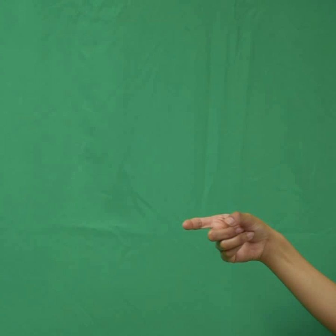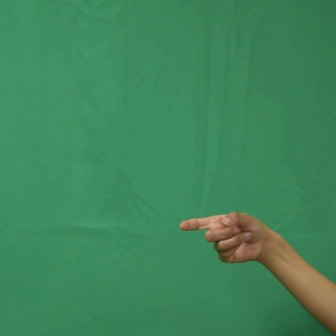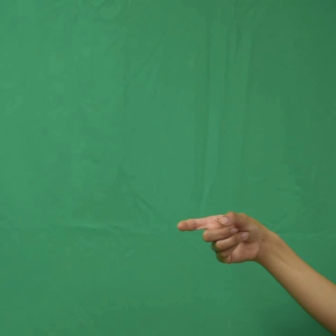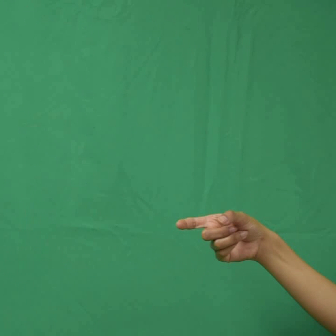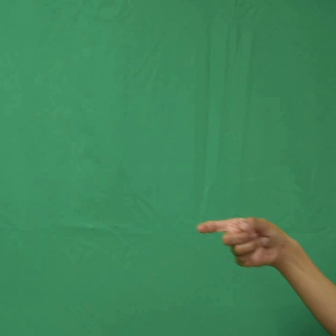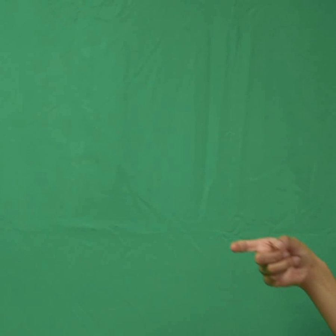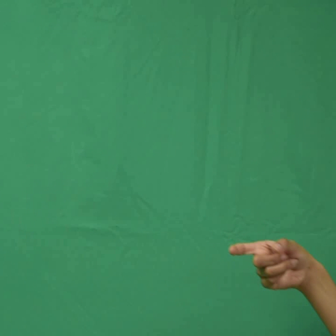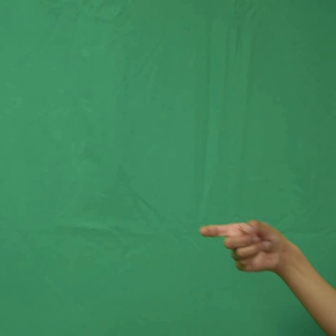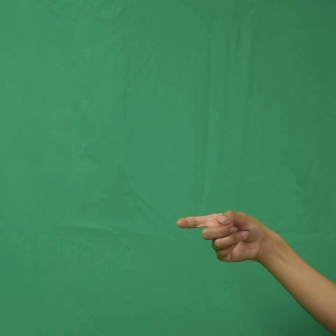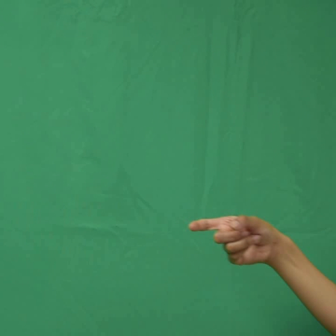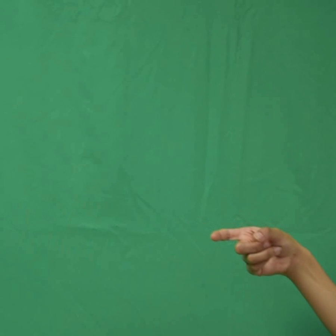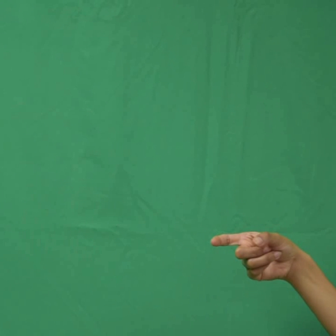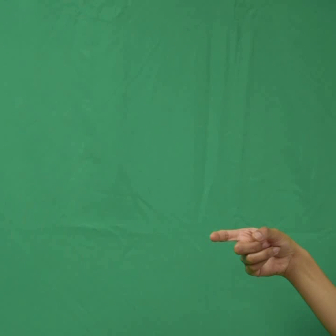X